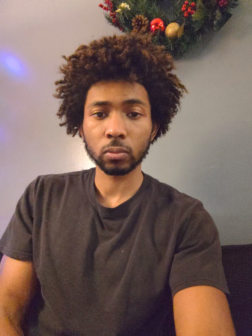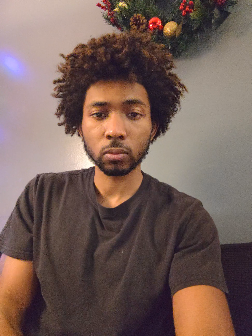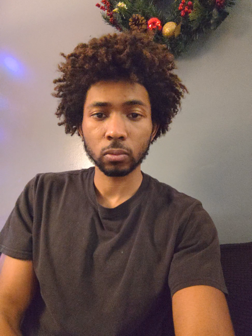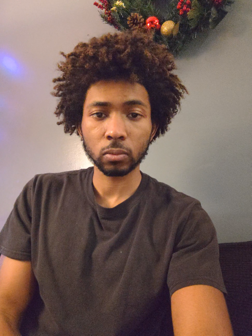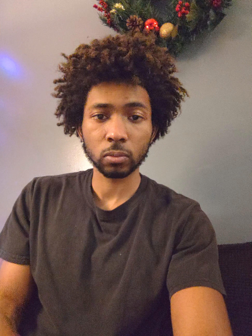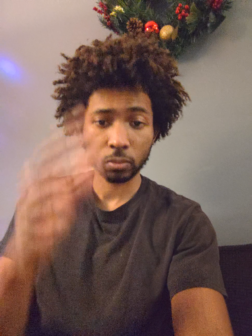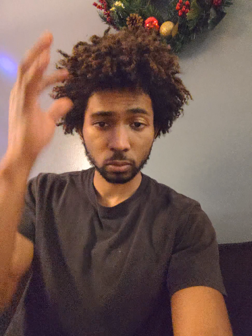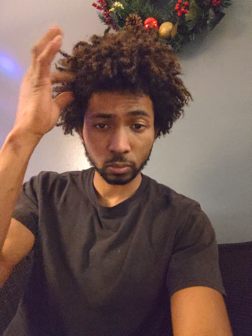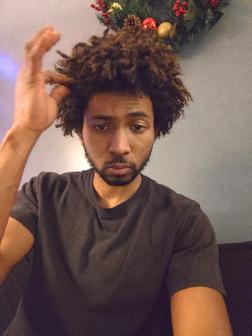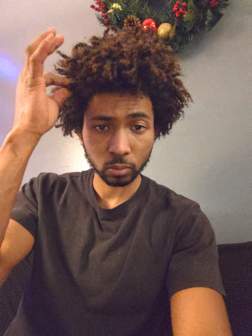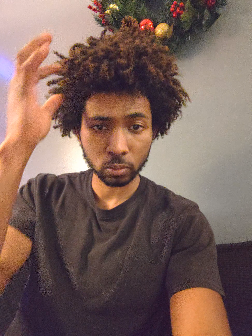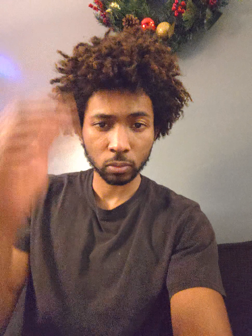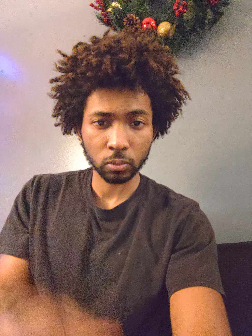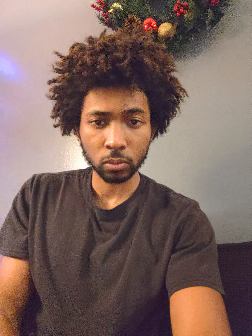hair